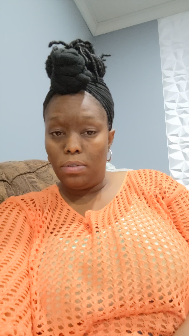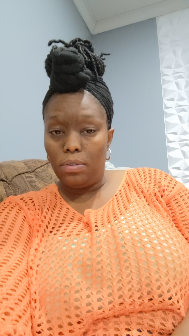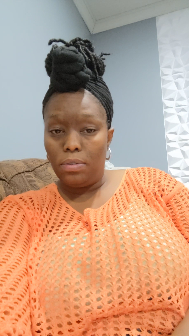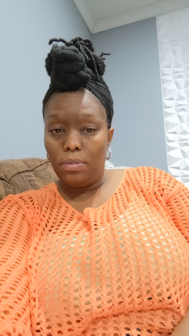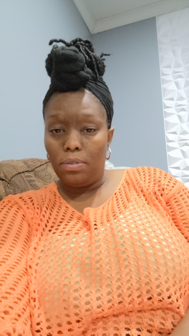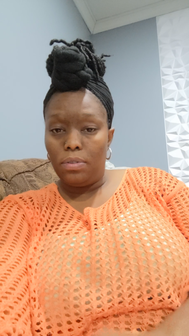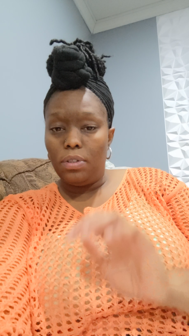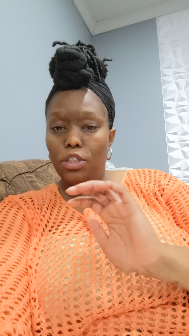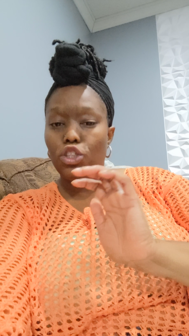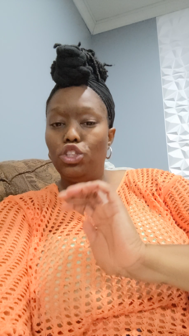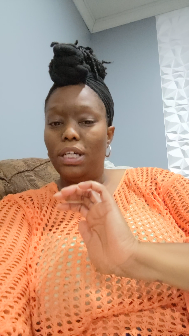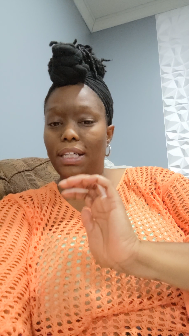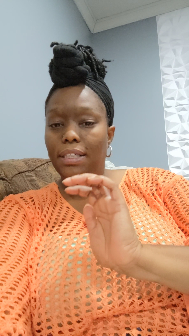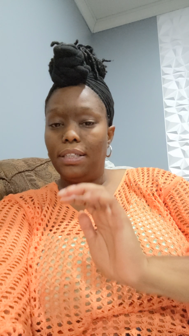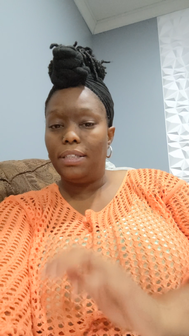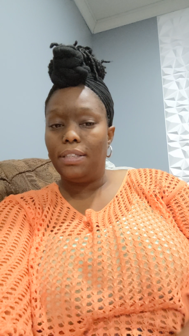cheese